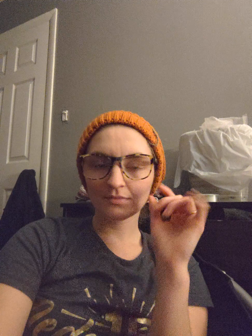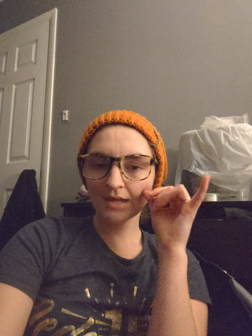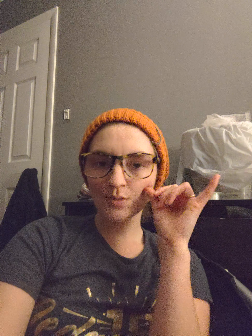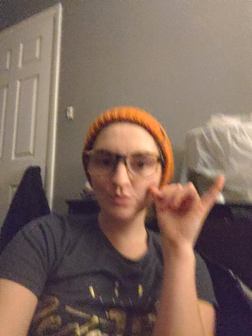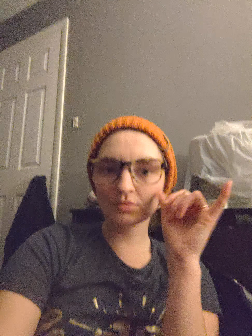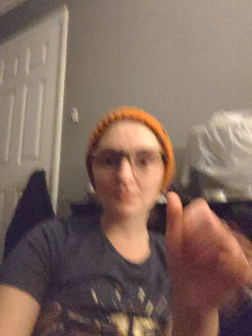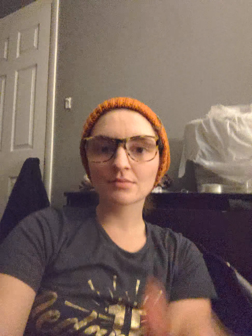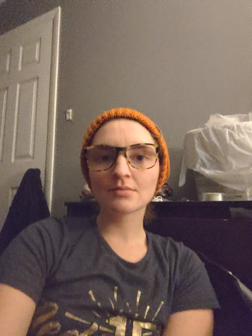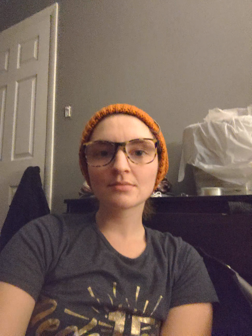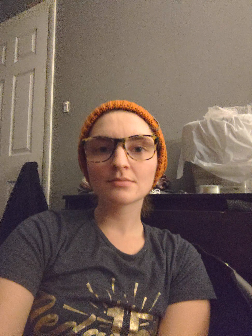cow